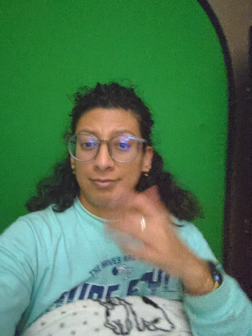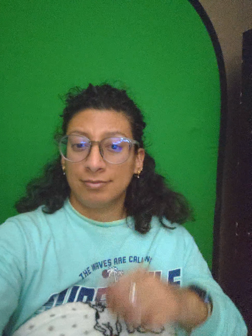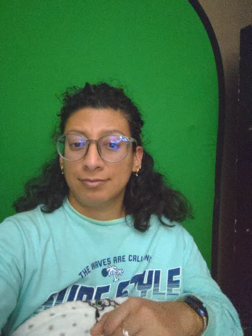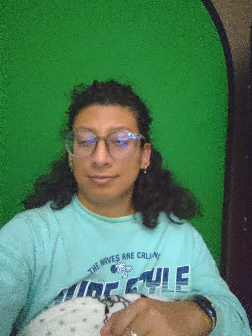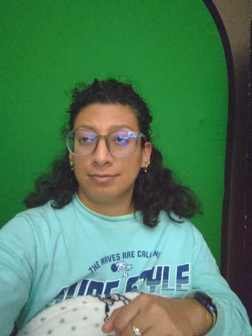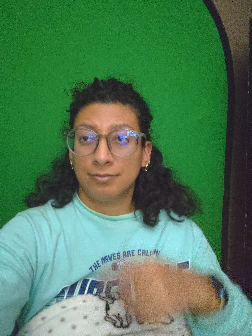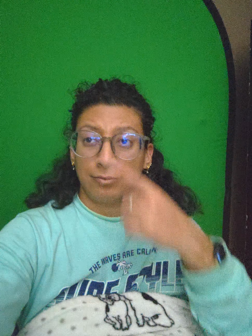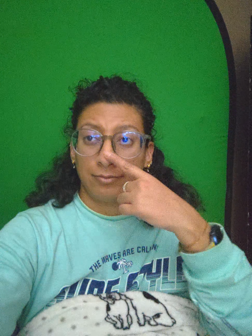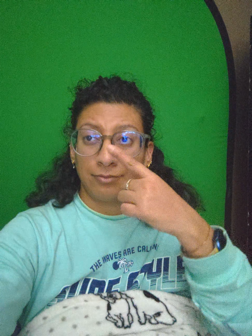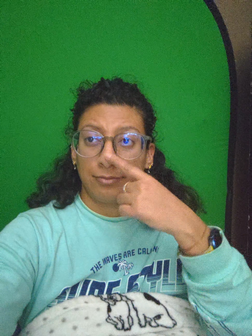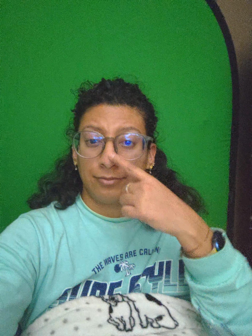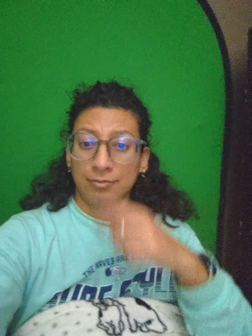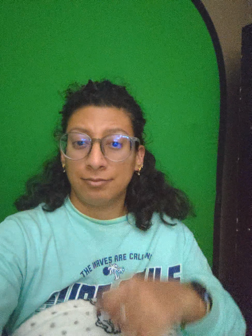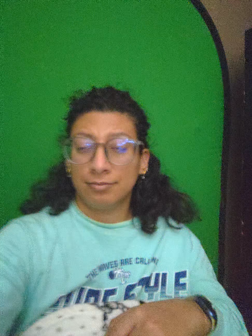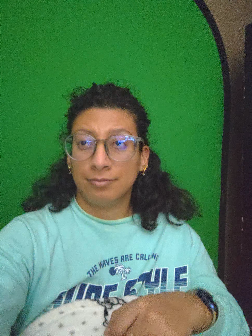nose